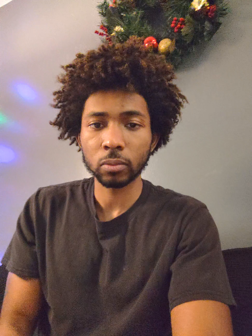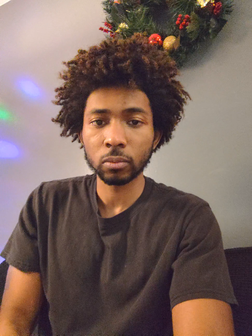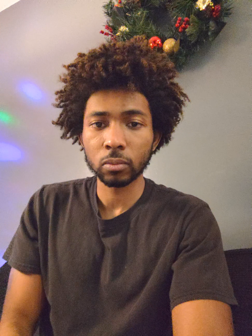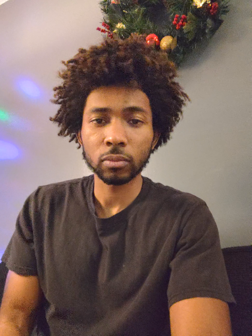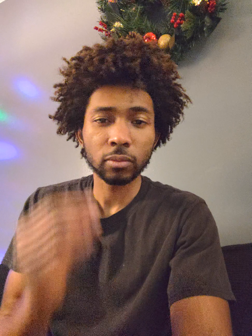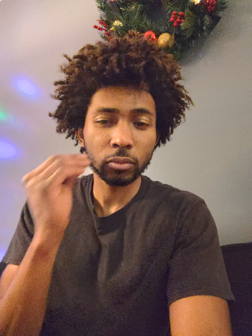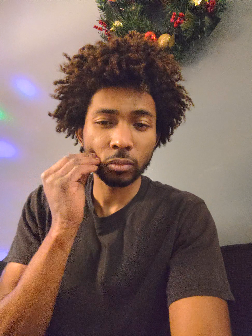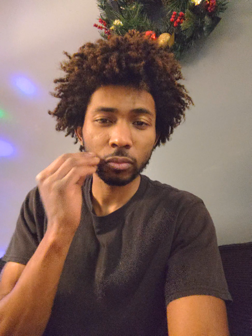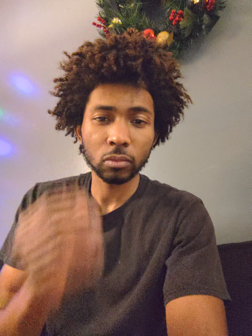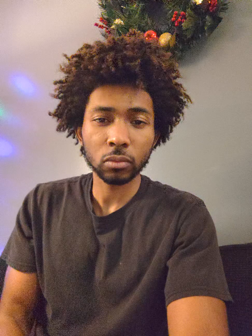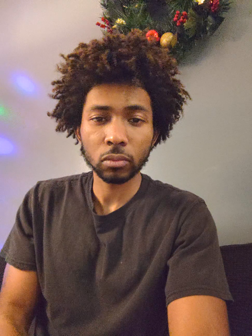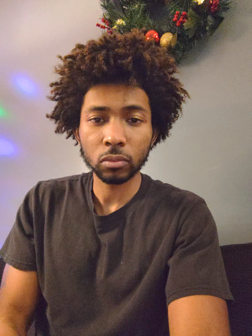kiss